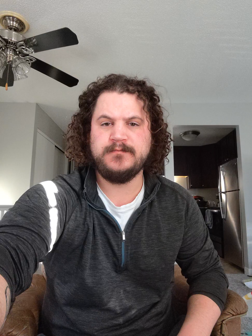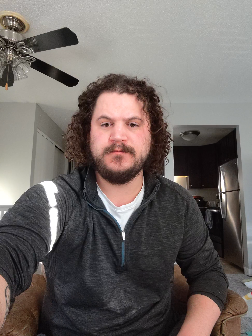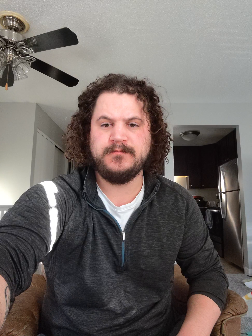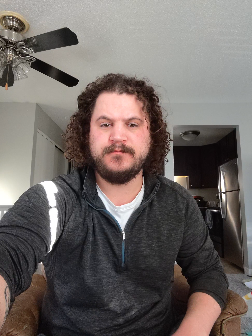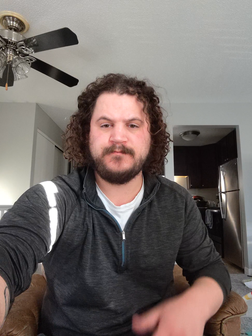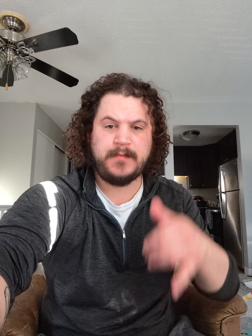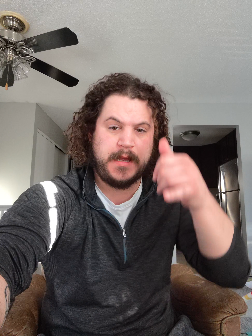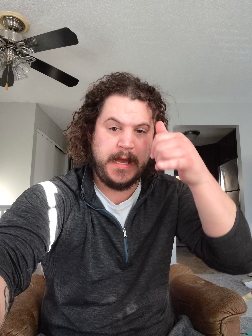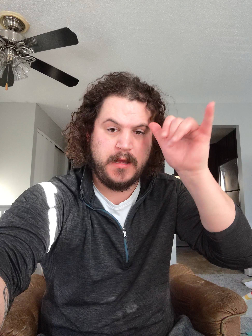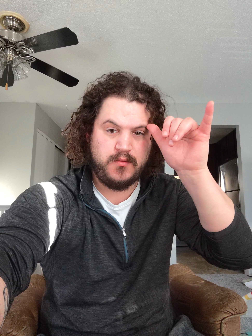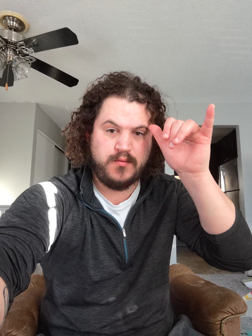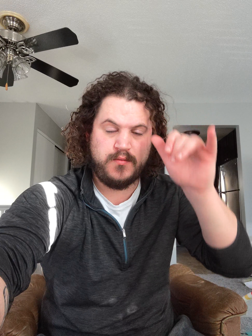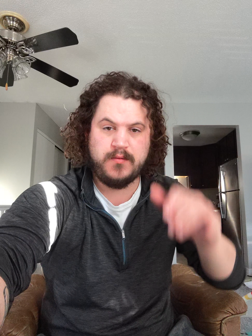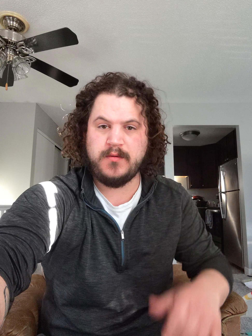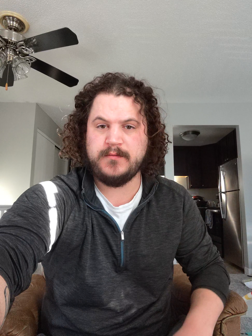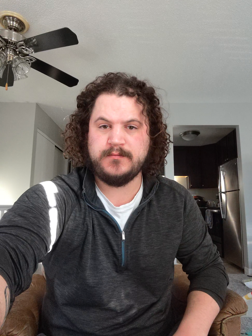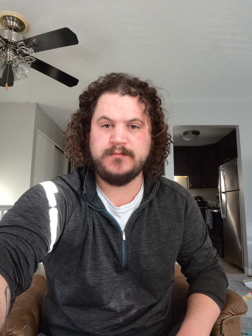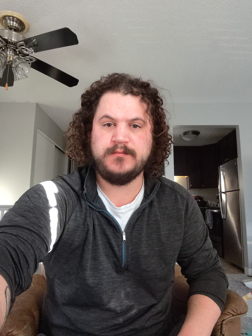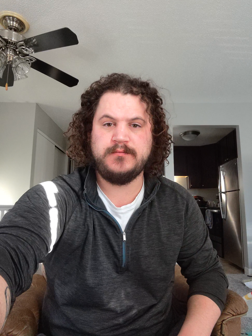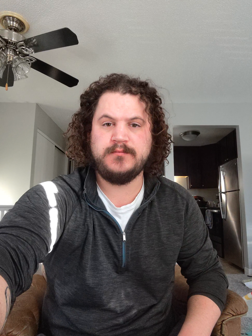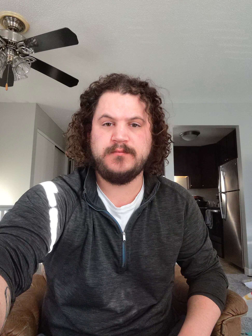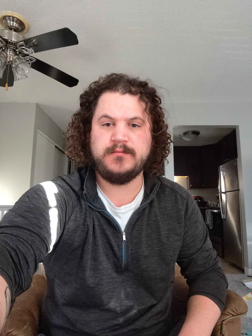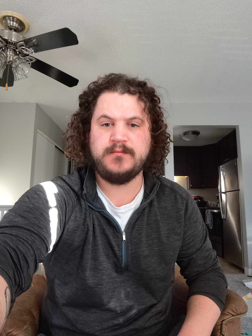cow